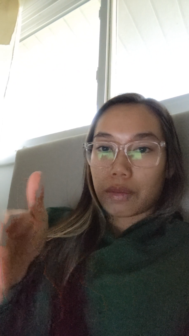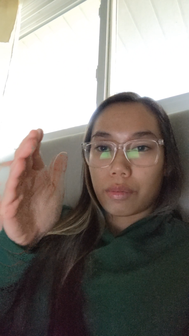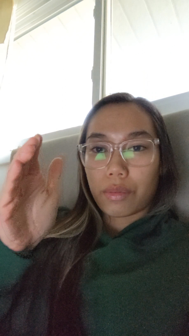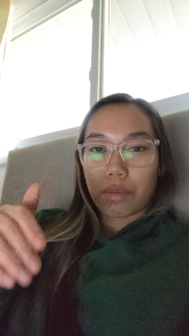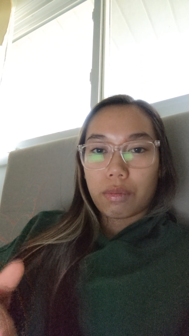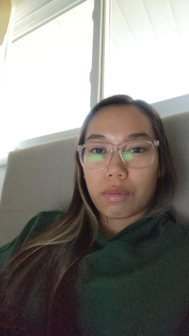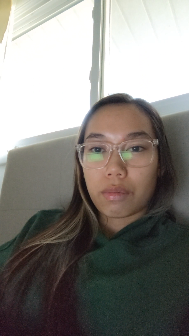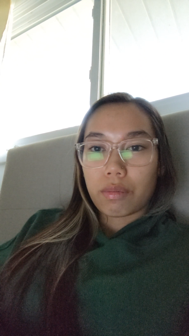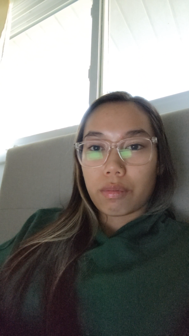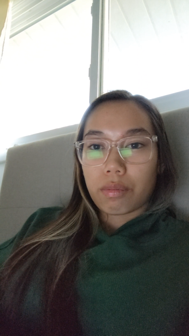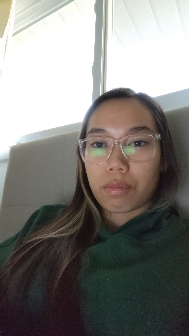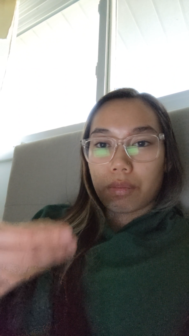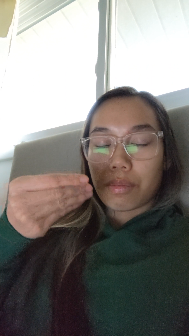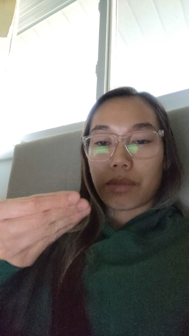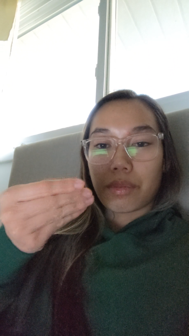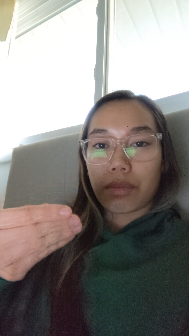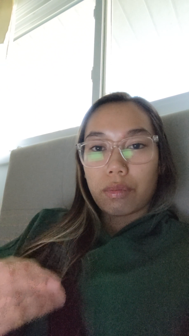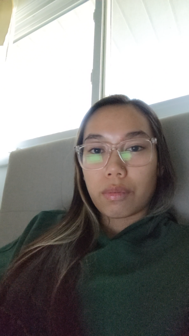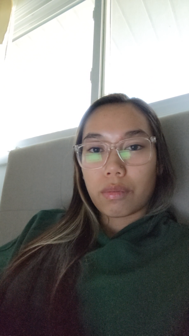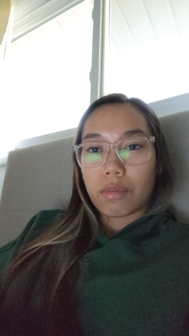feed